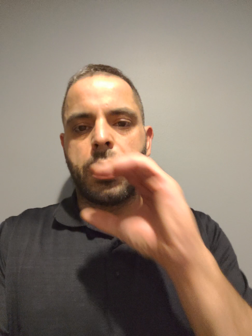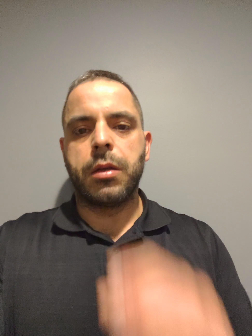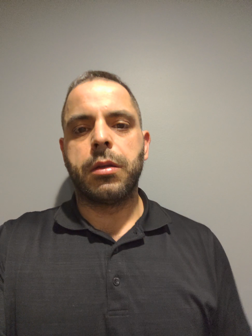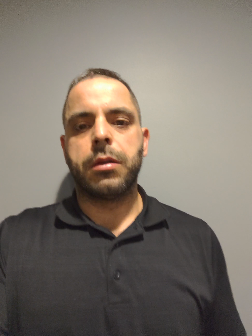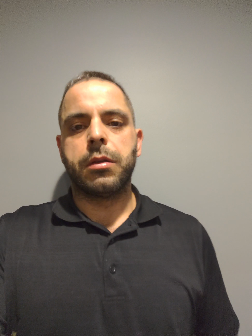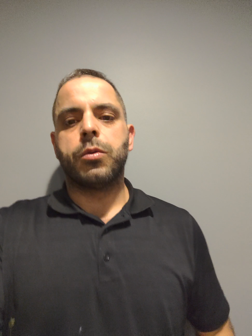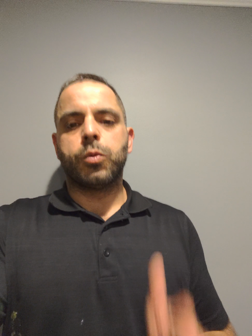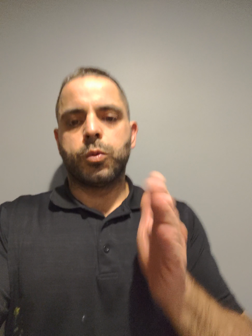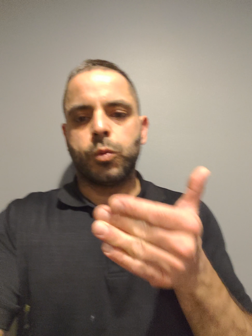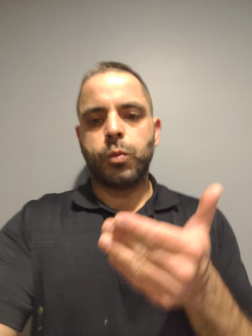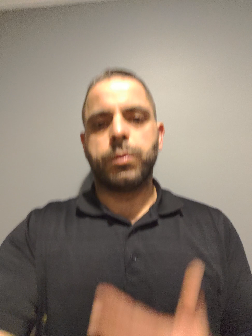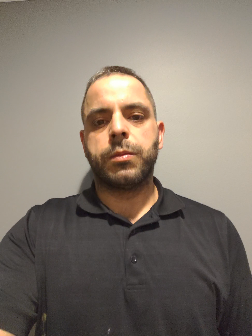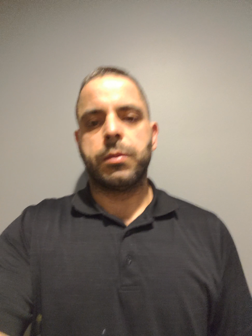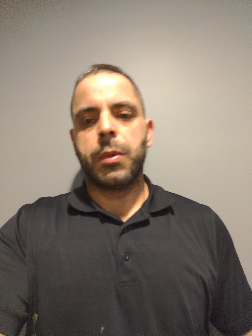room